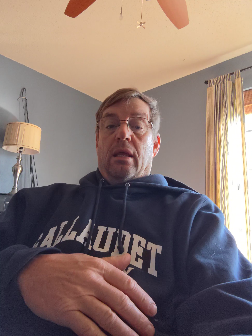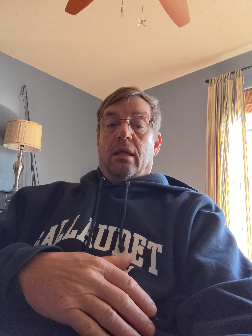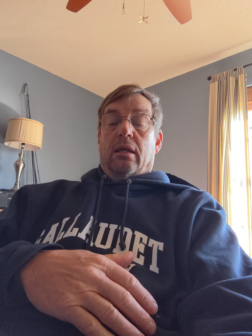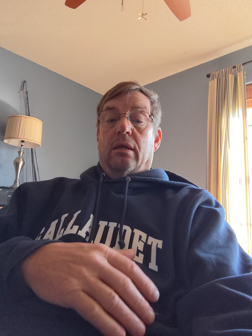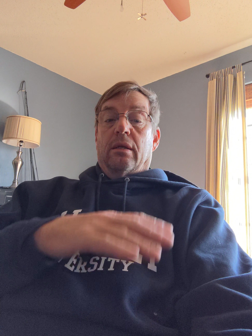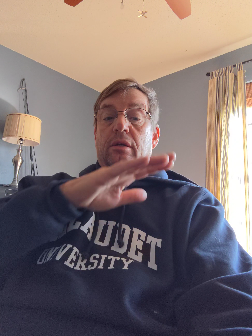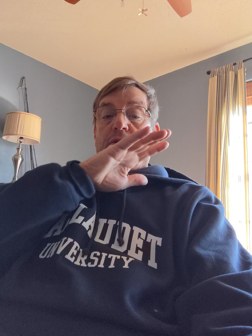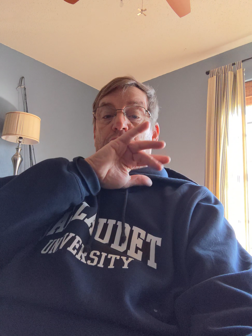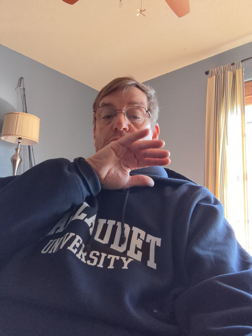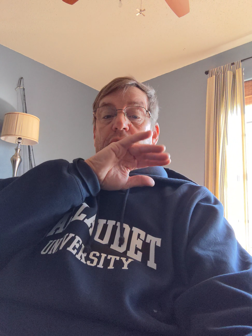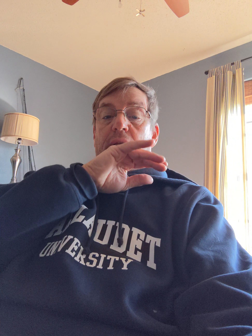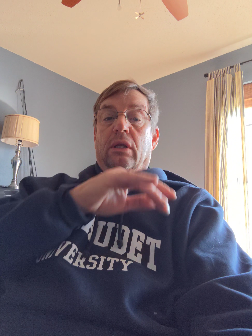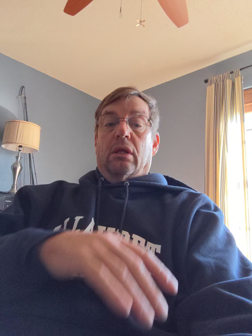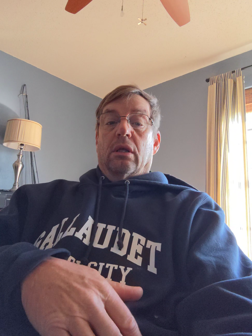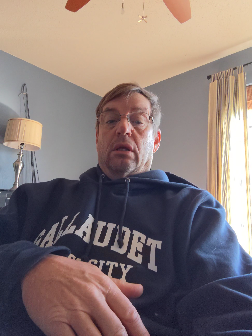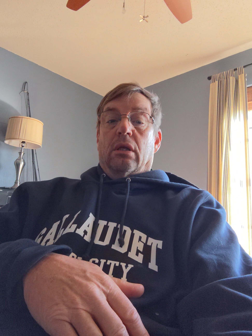dirty